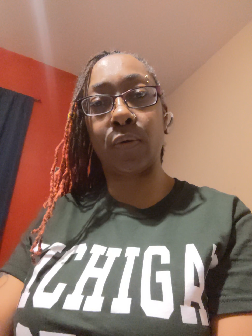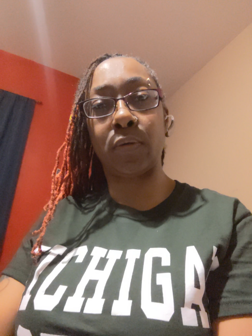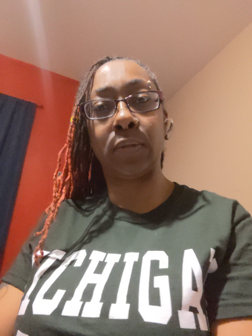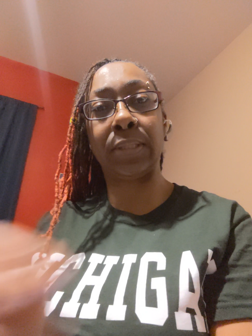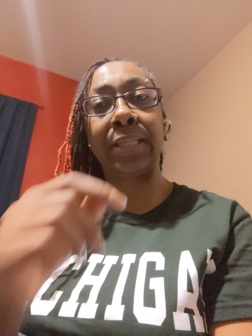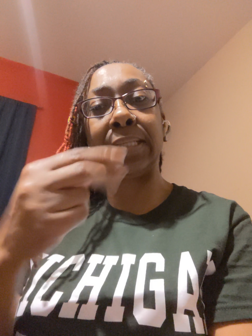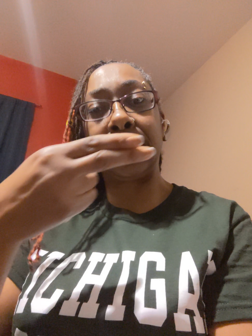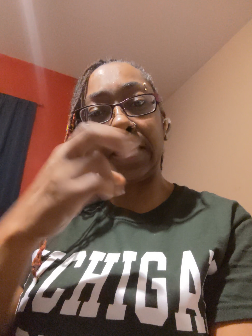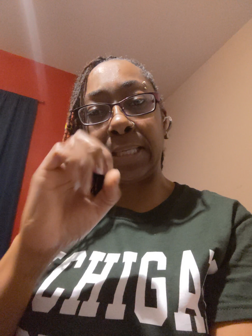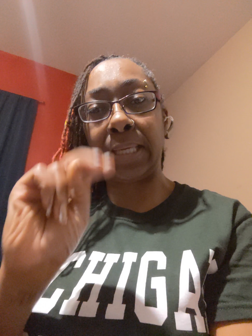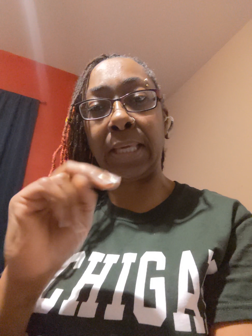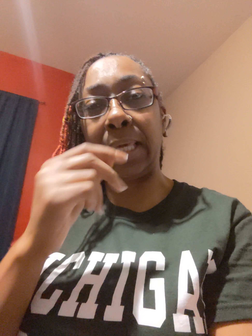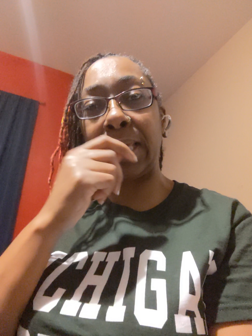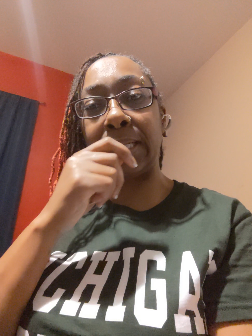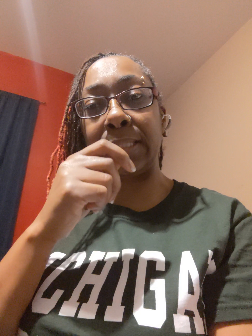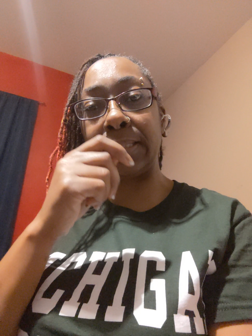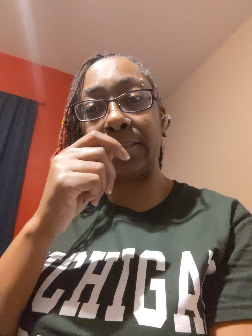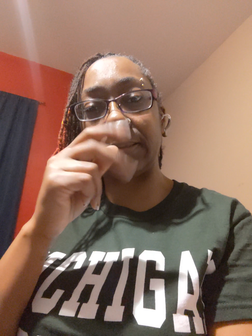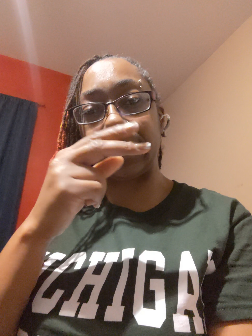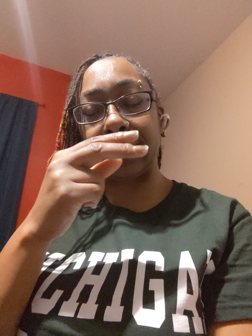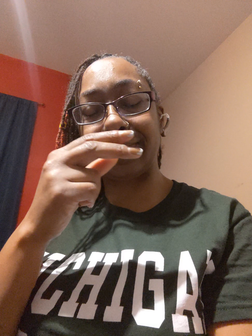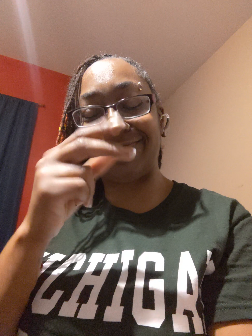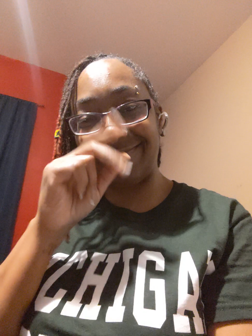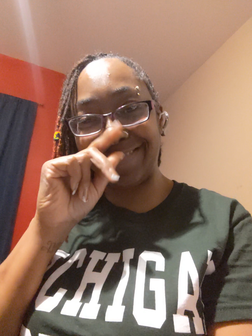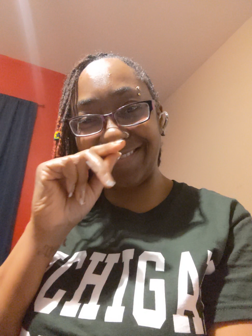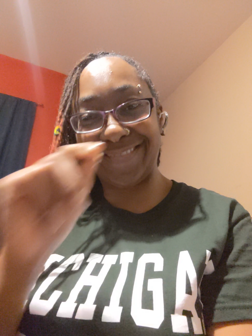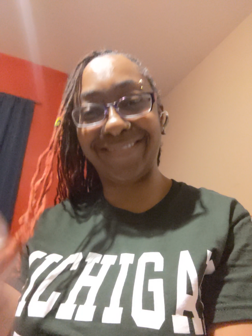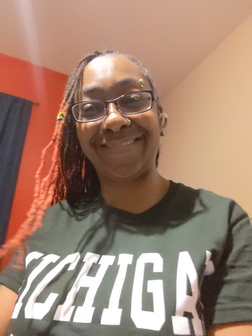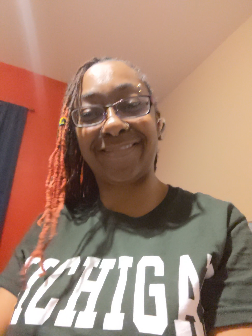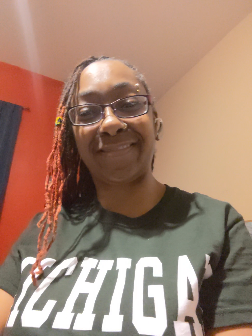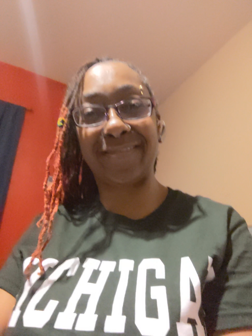hen